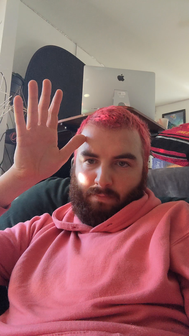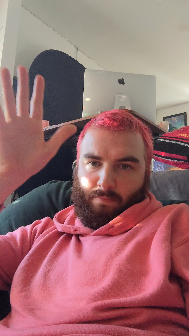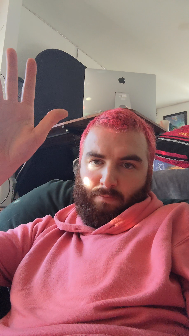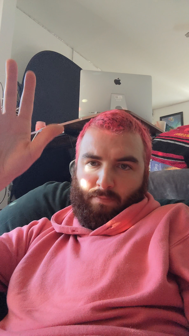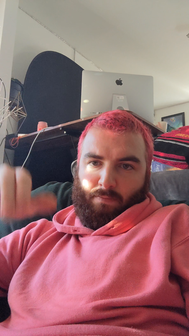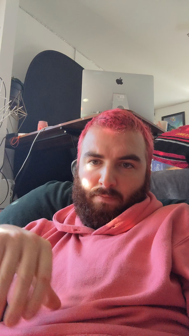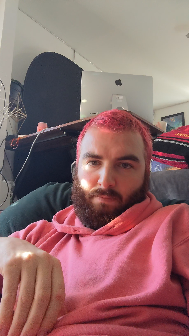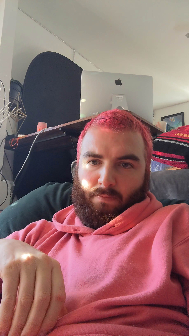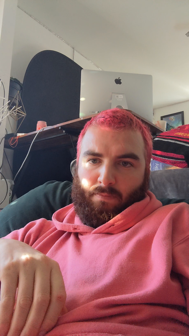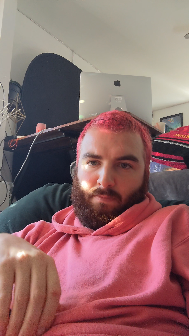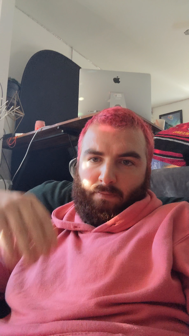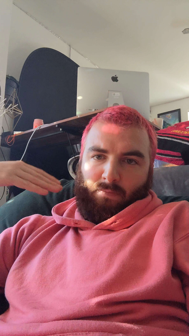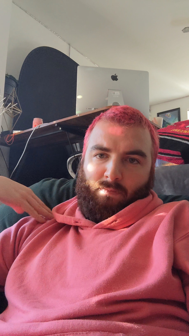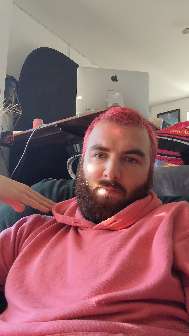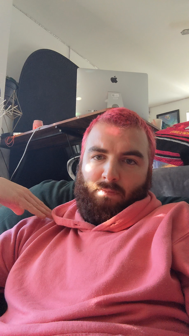shoulder